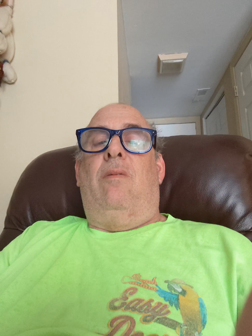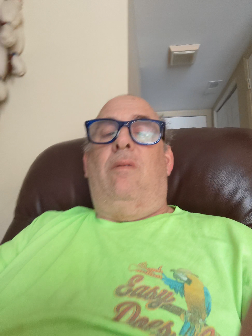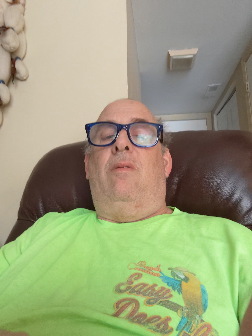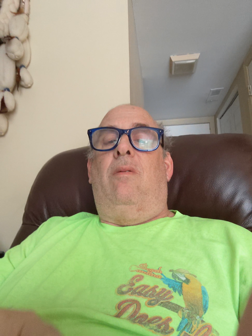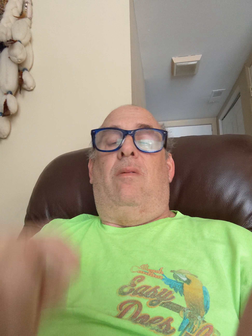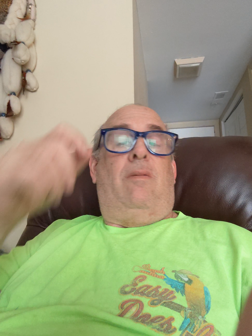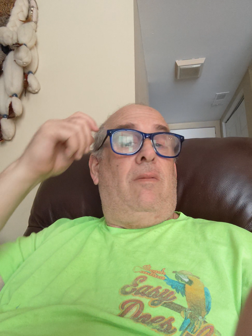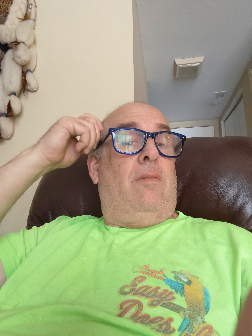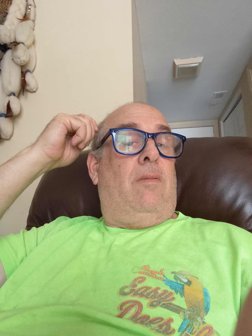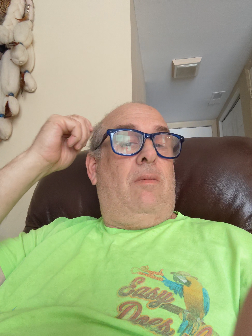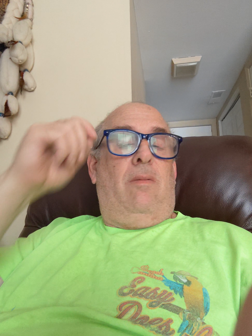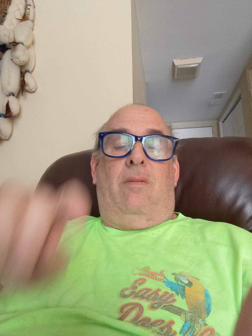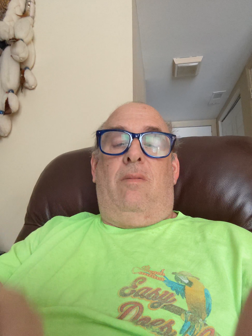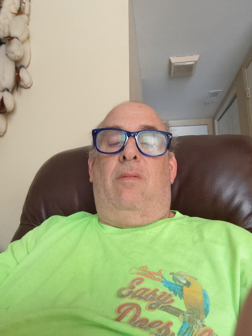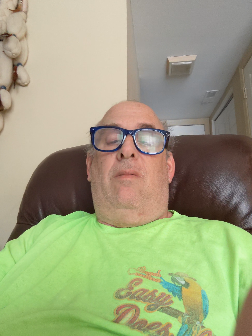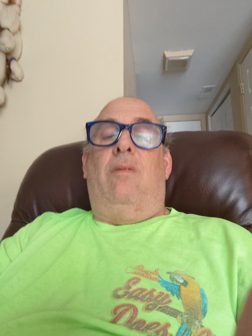hair